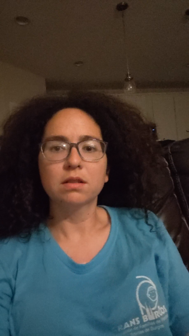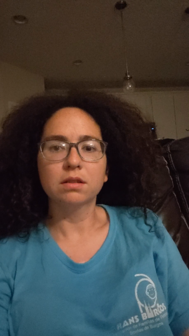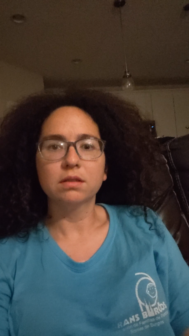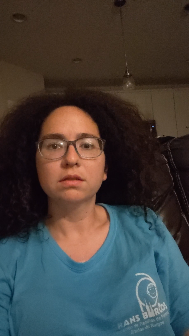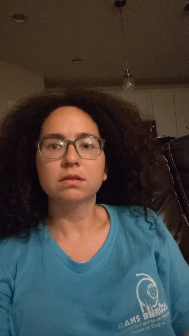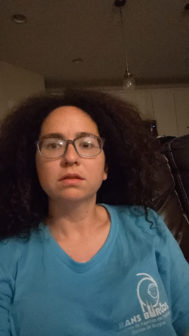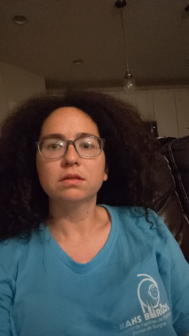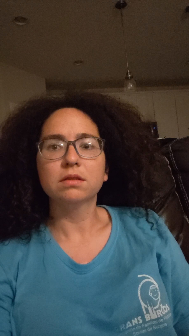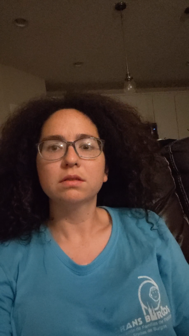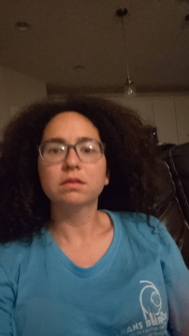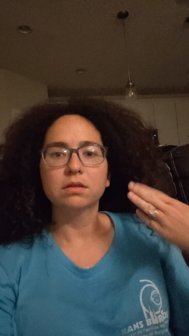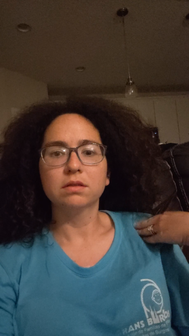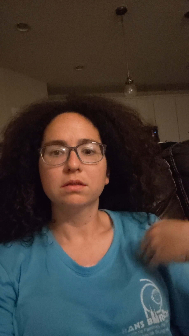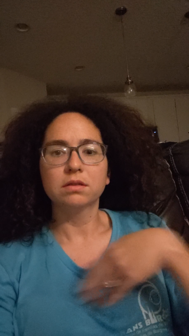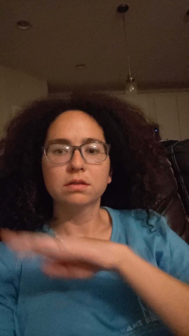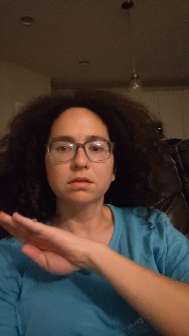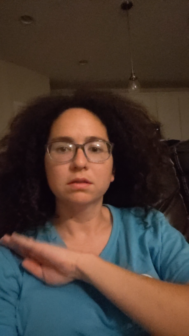scarf